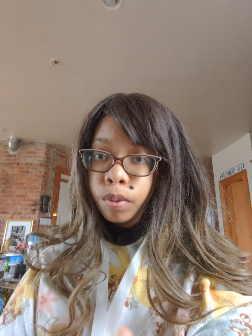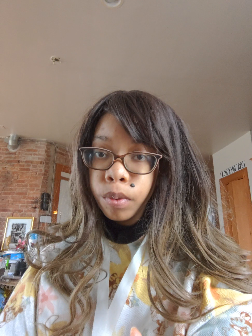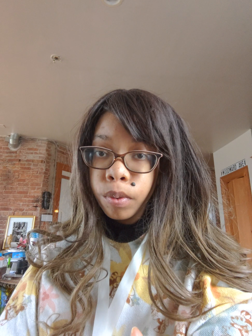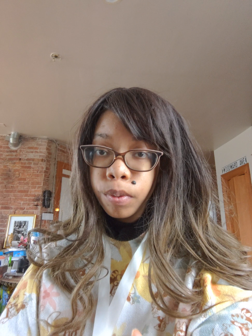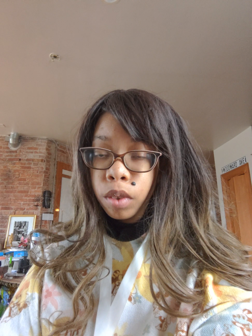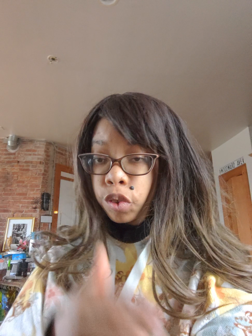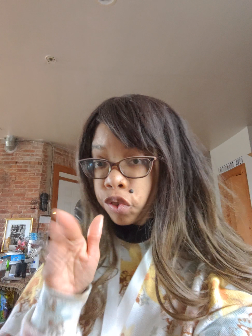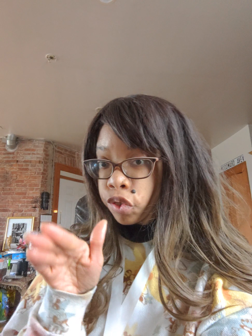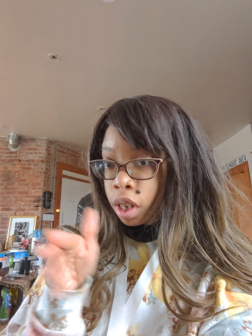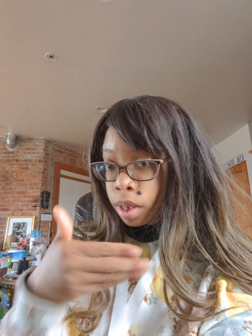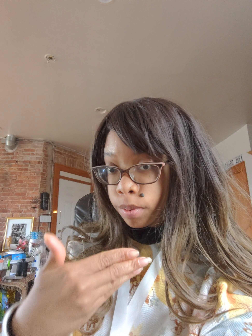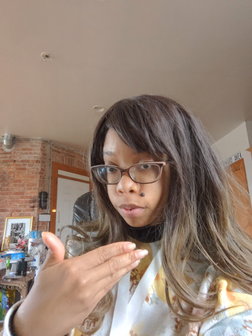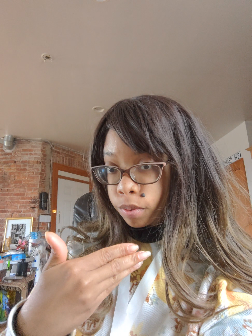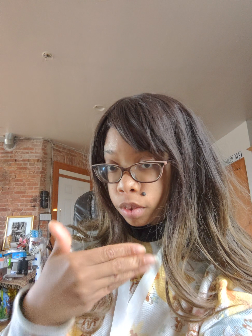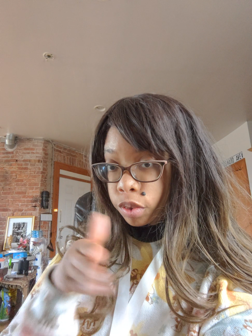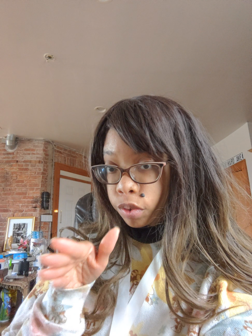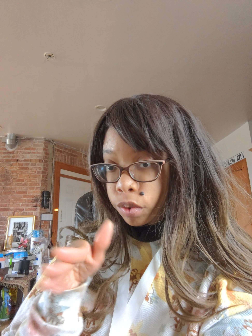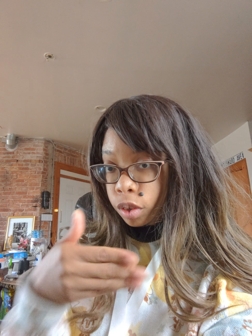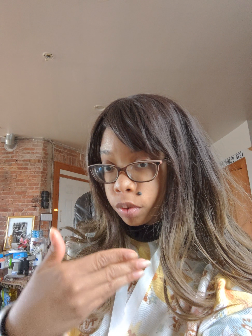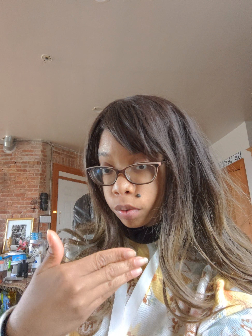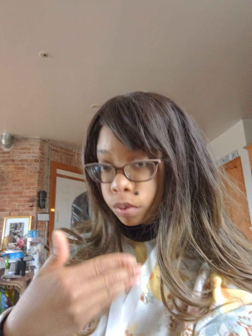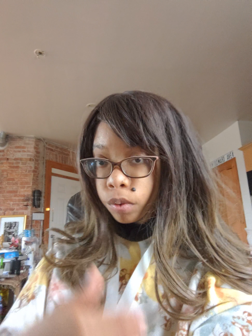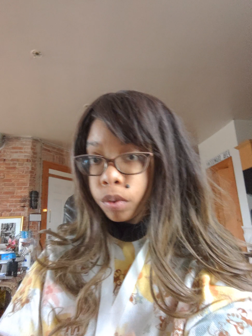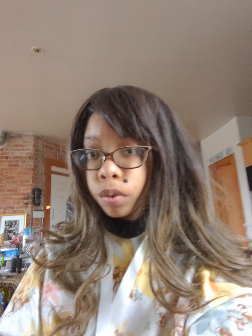room